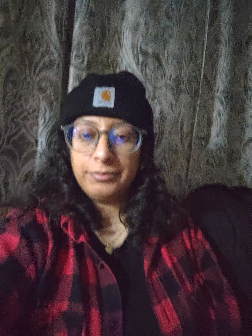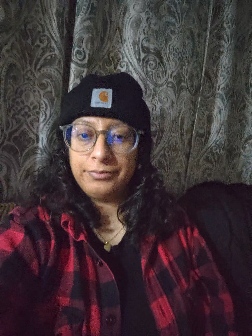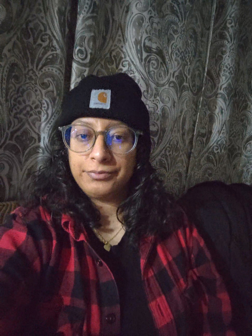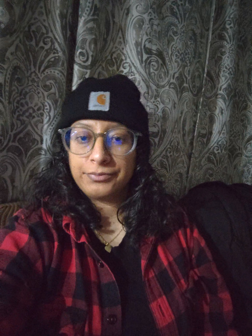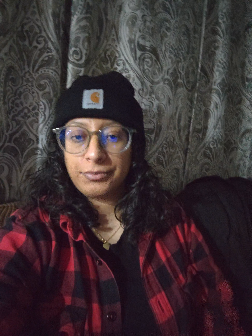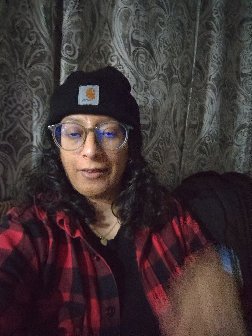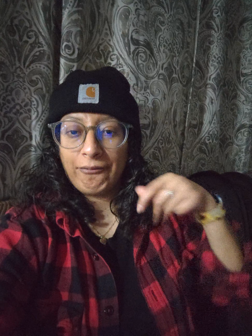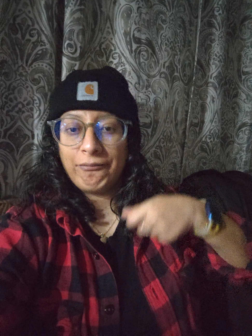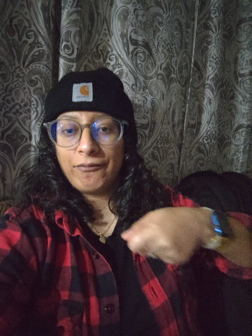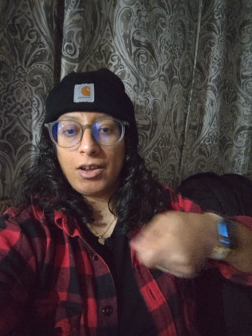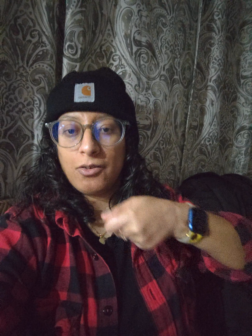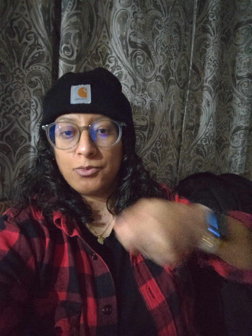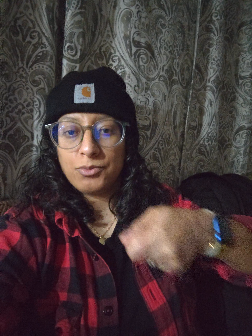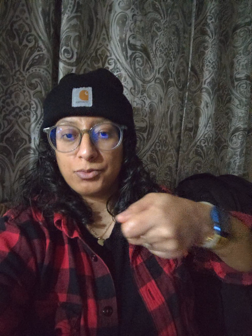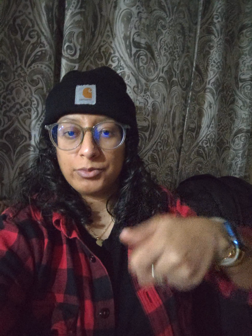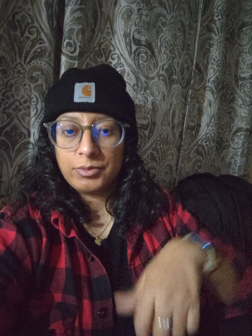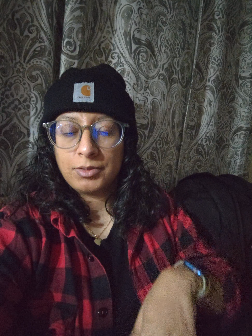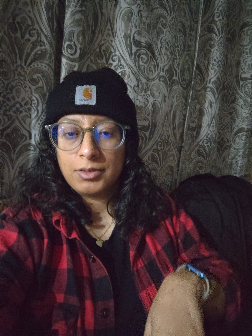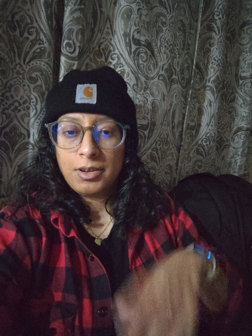vacuum